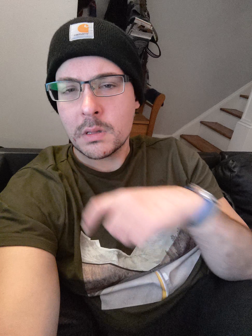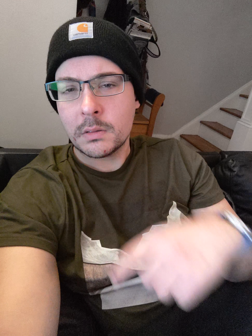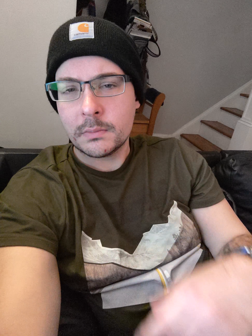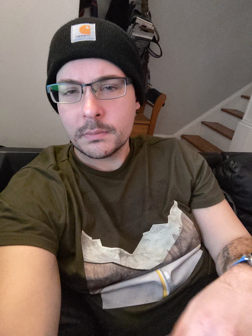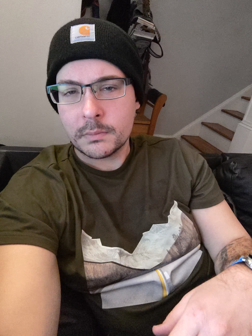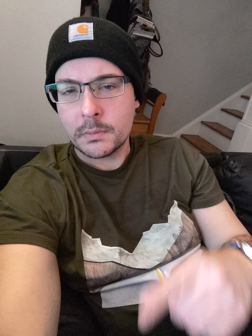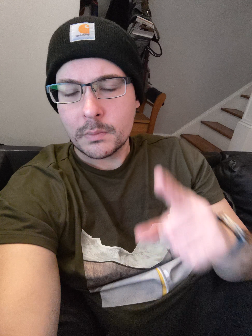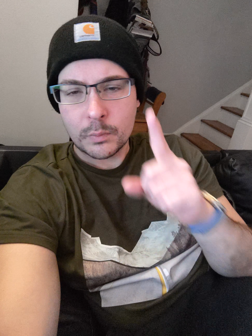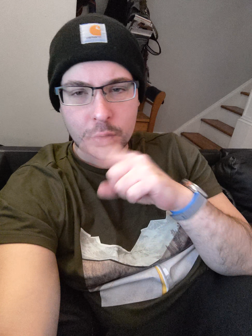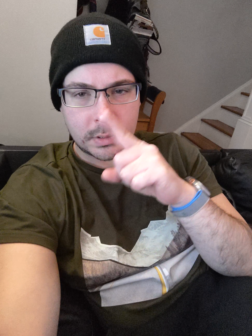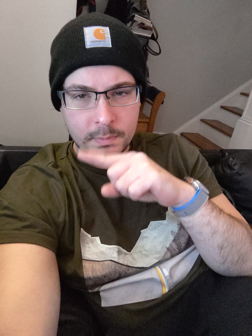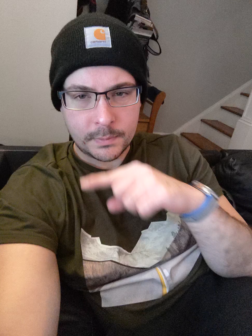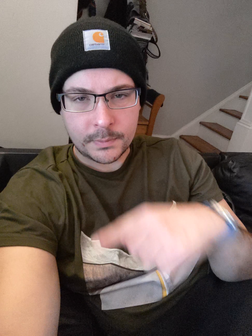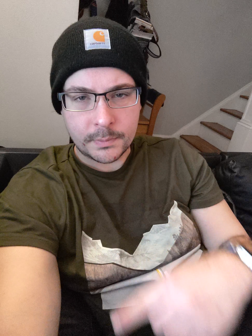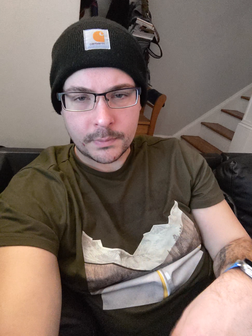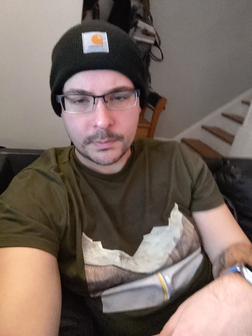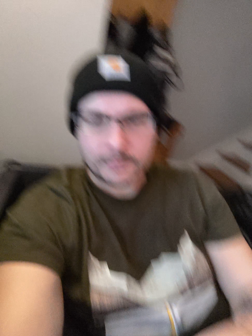pretend